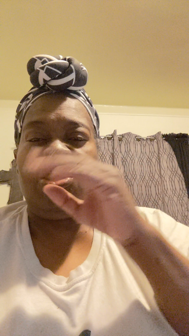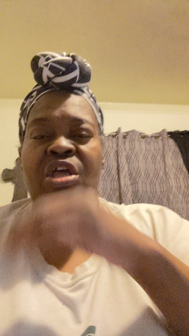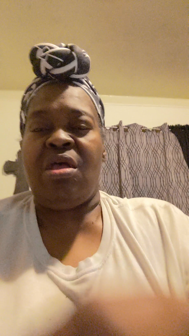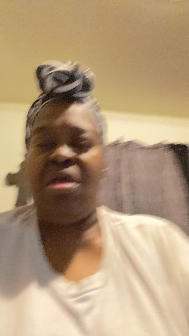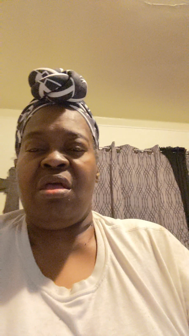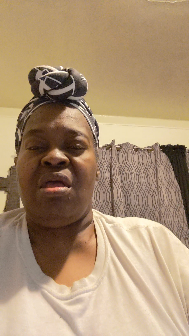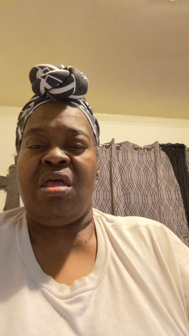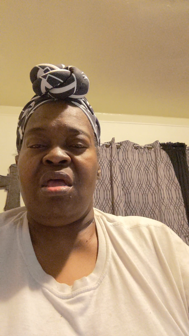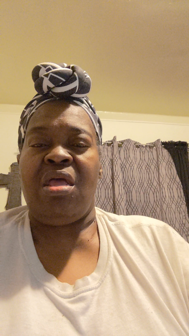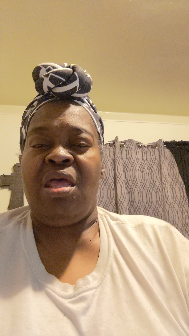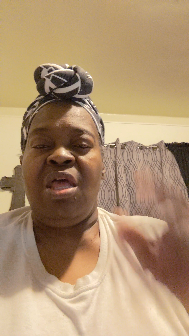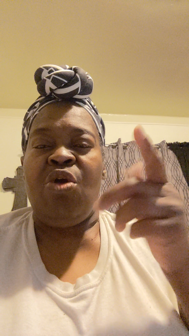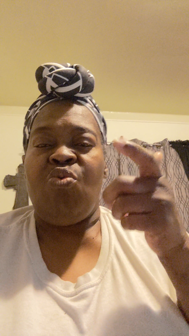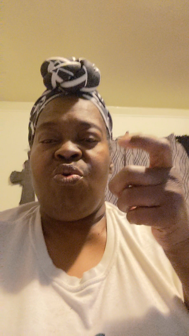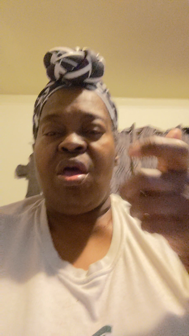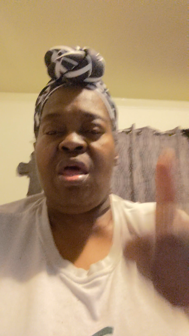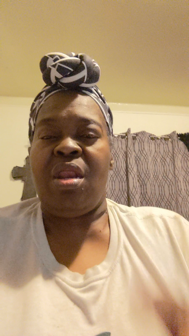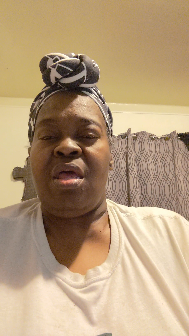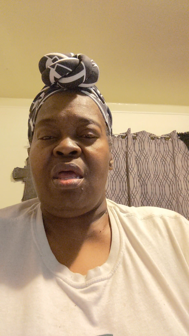run